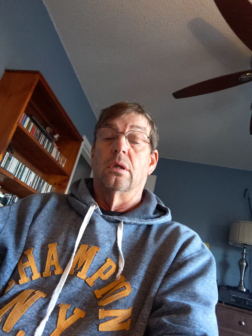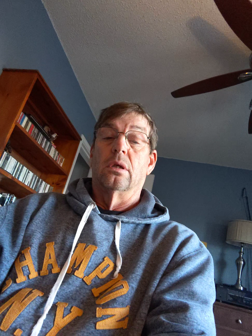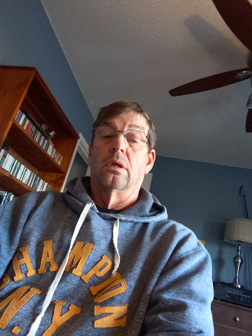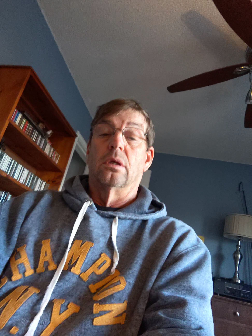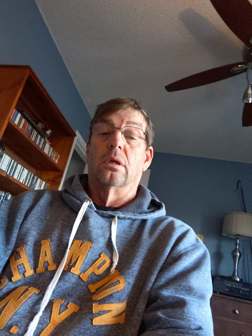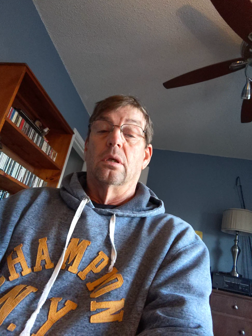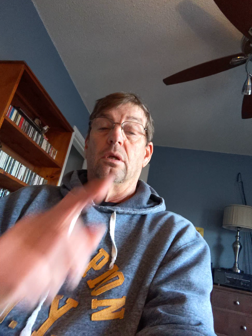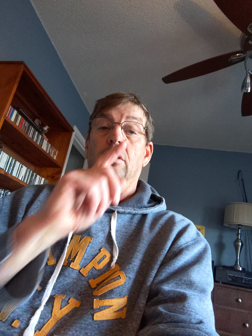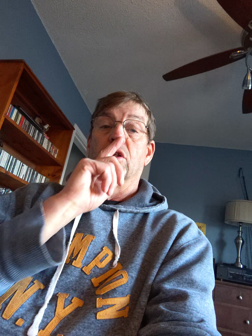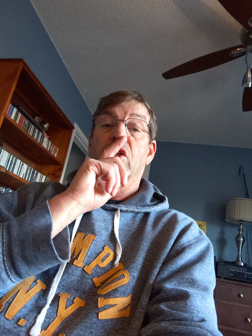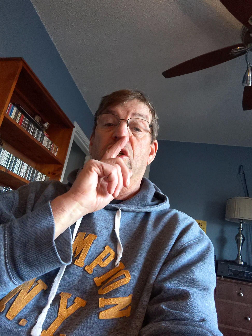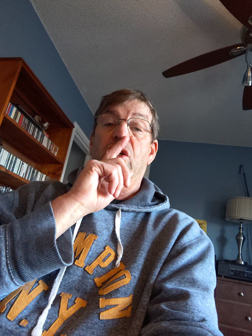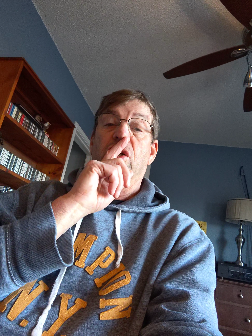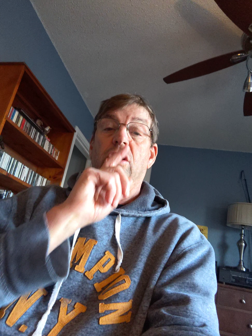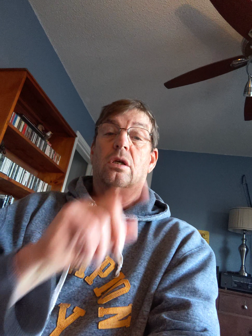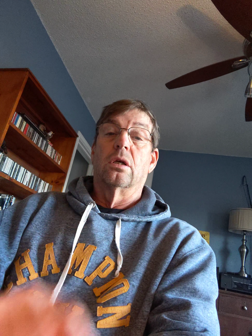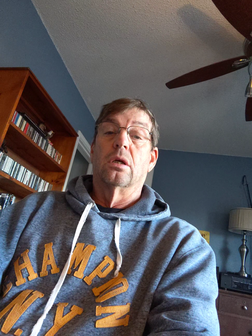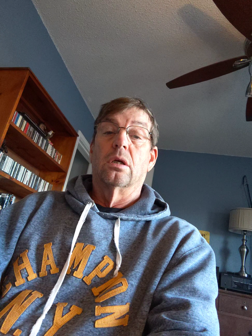shhh